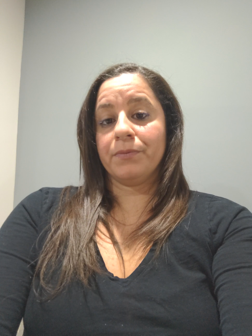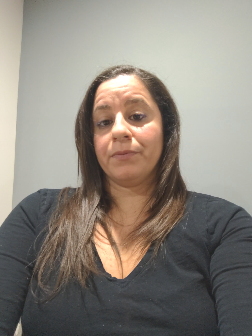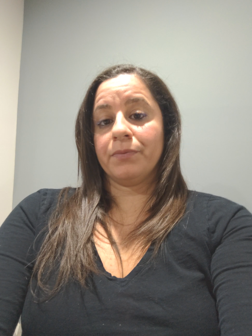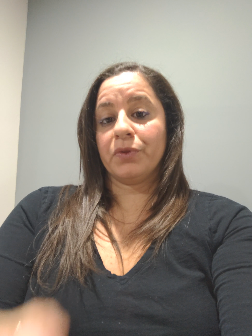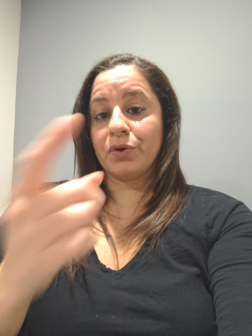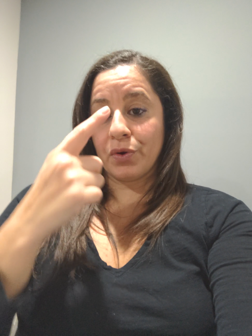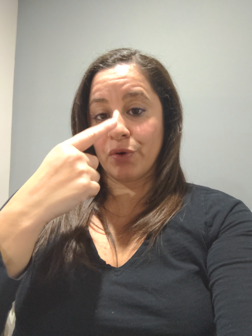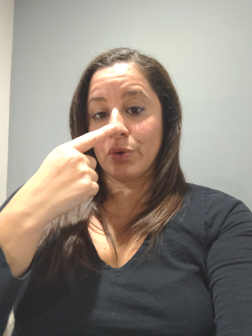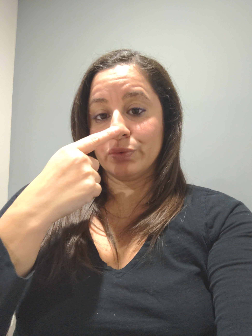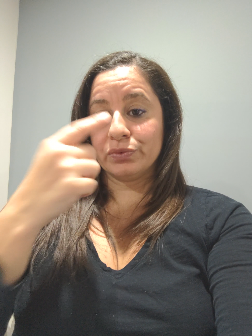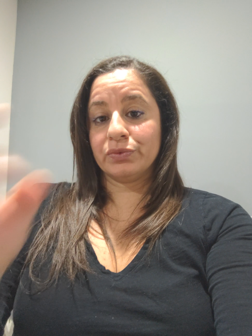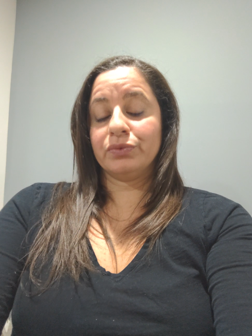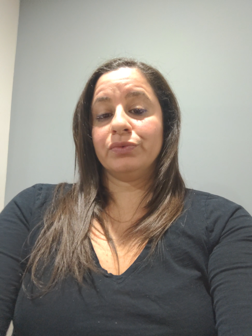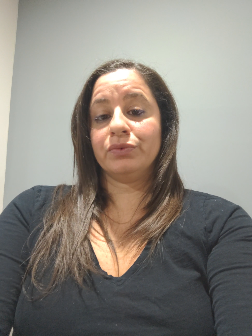nose